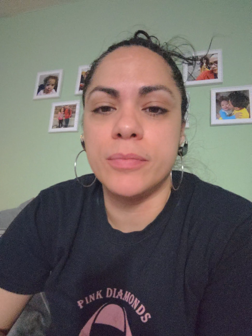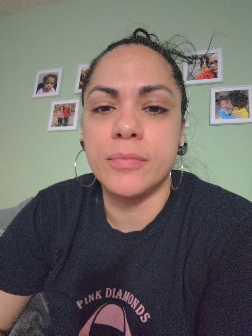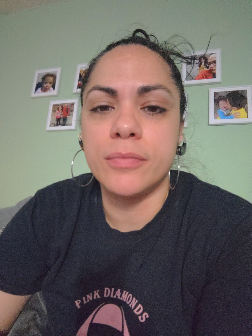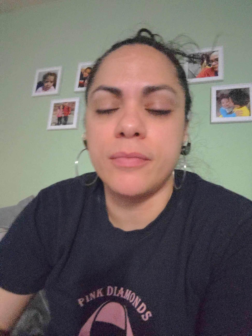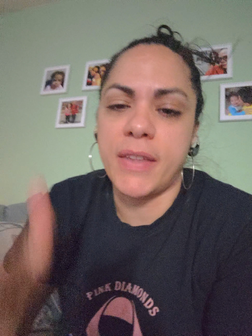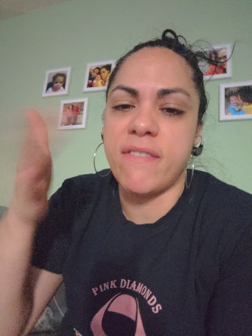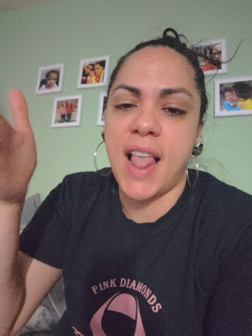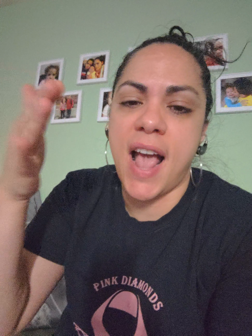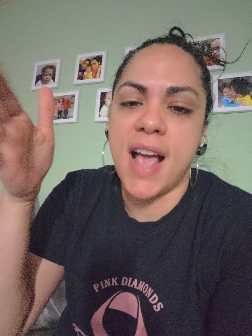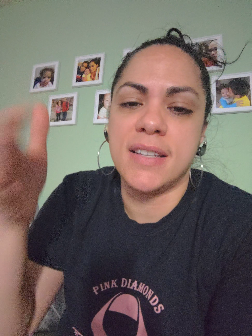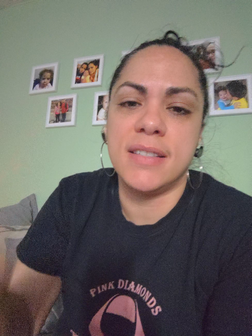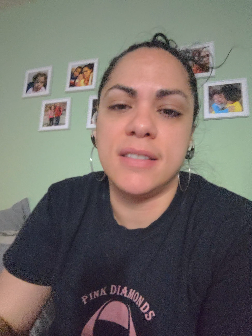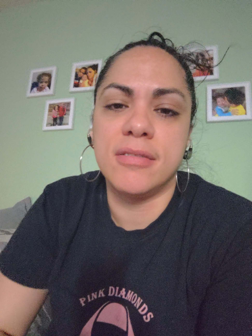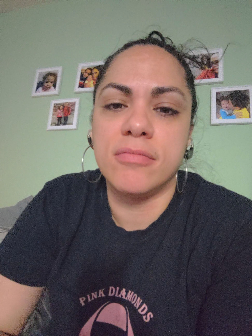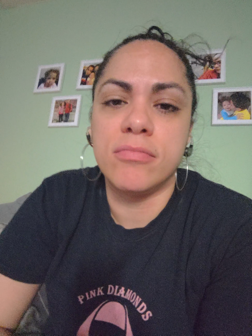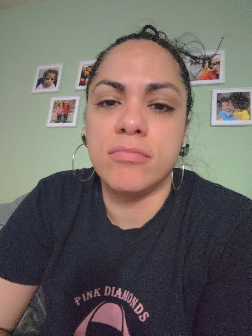flag